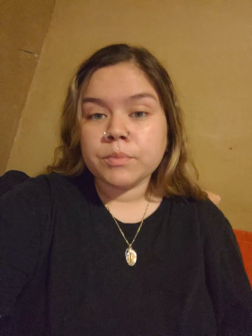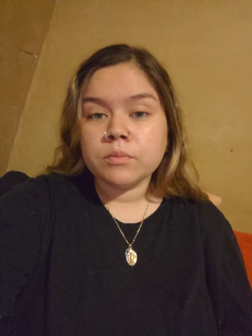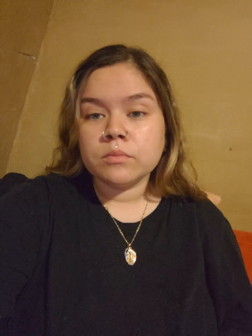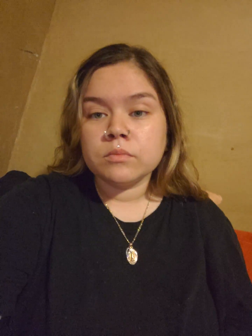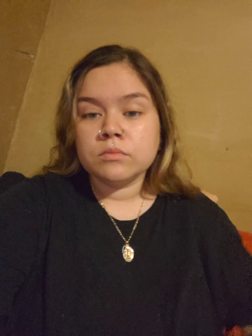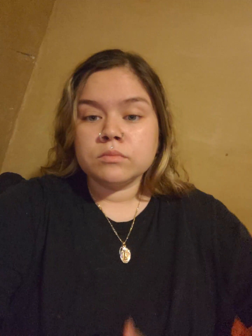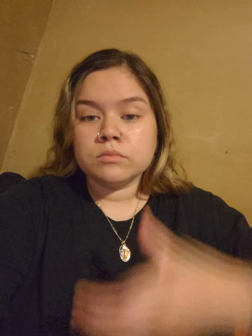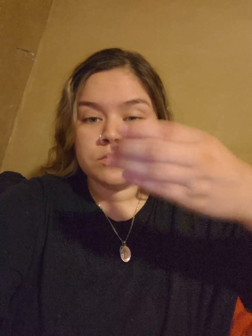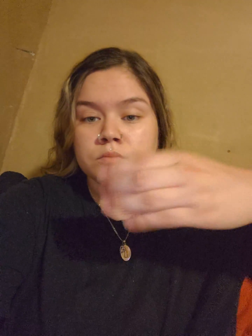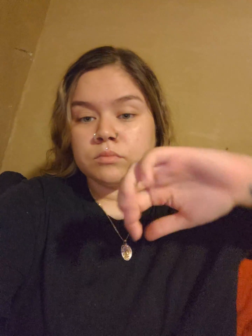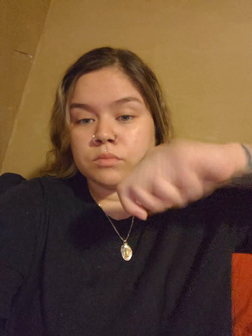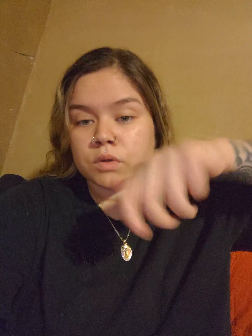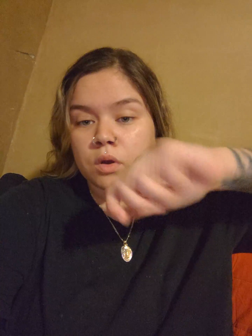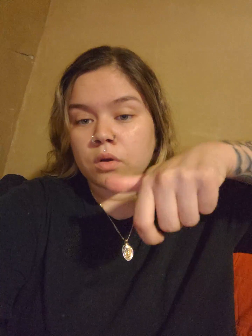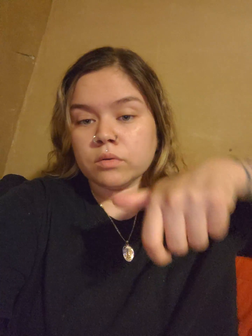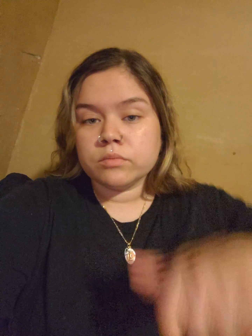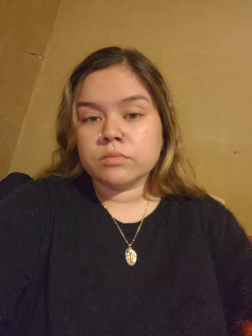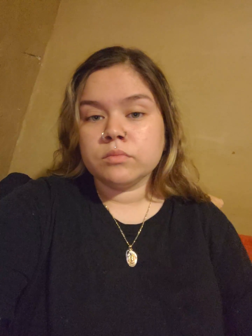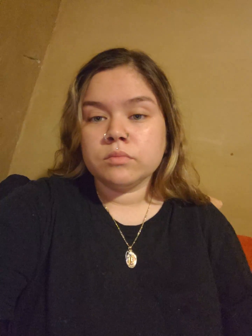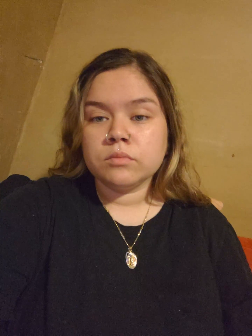jar